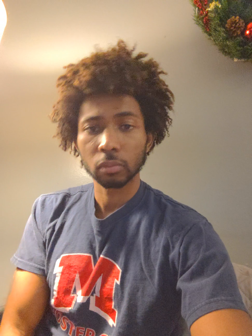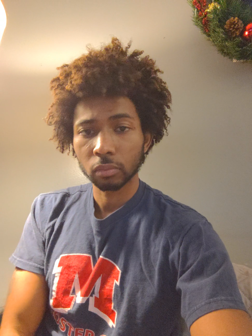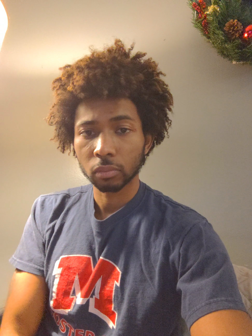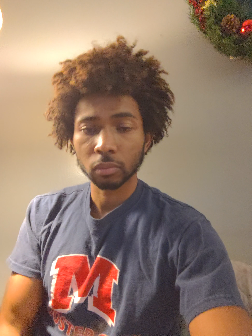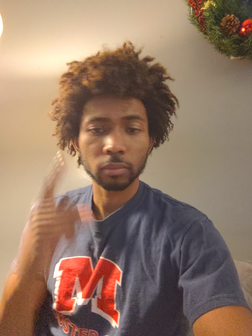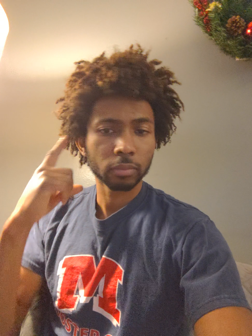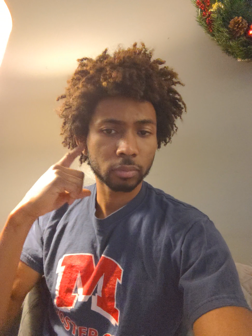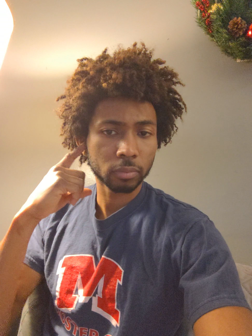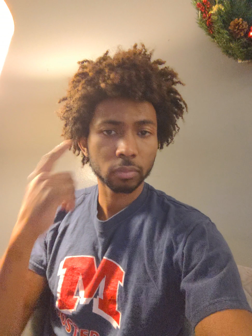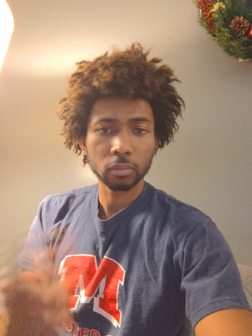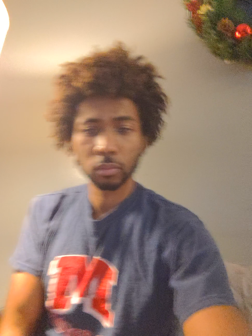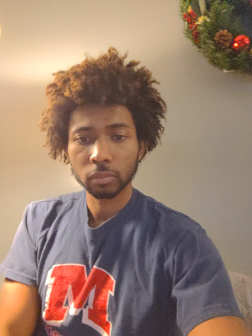hear